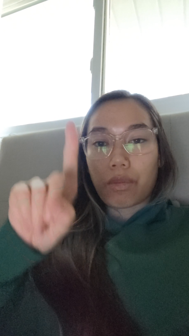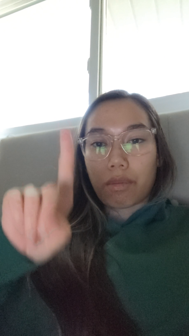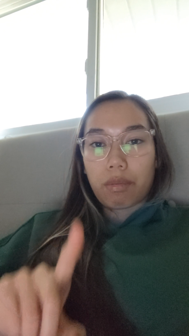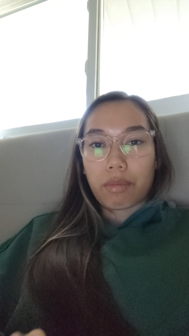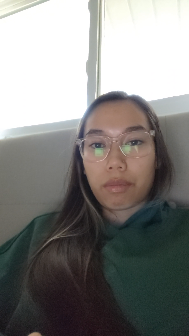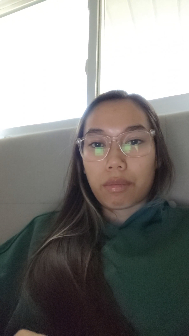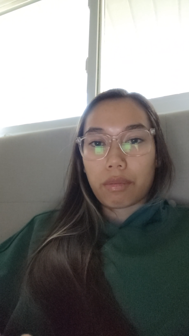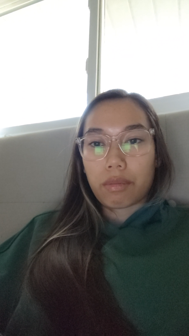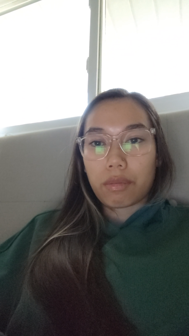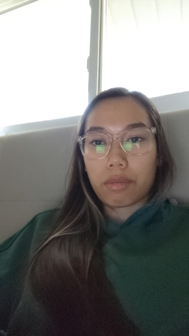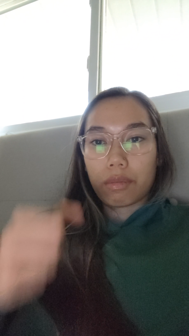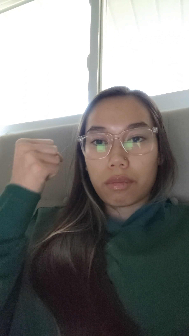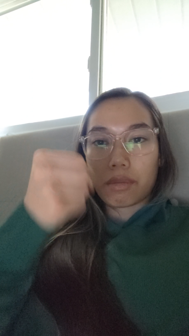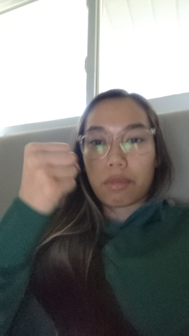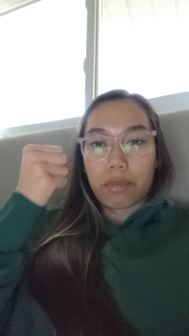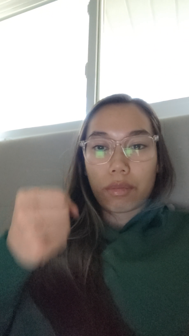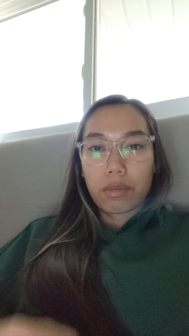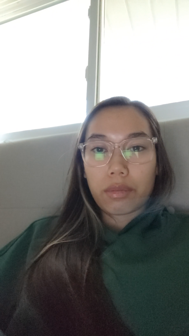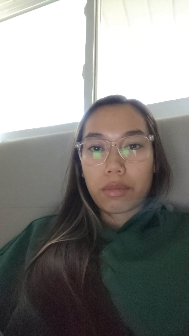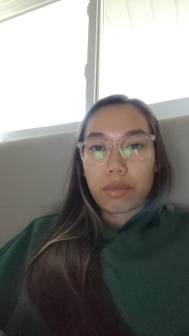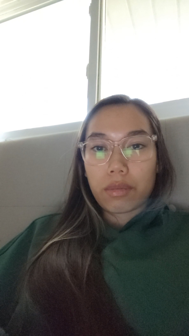hit